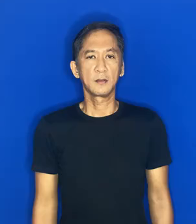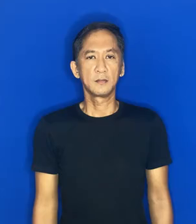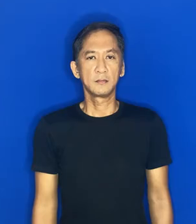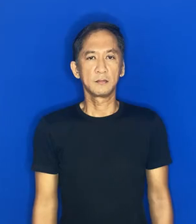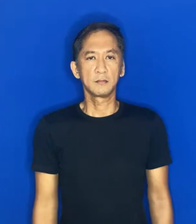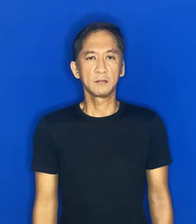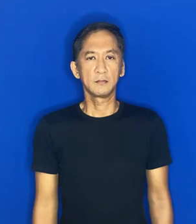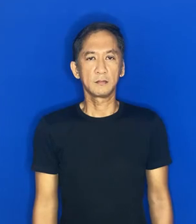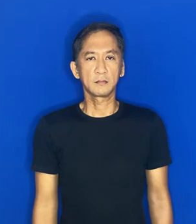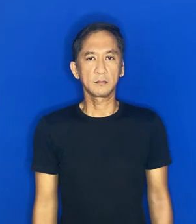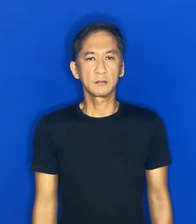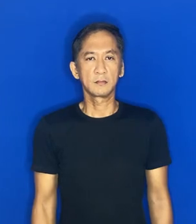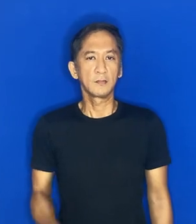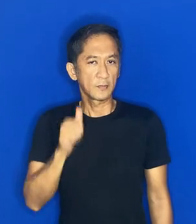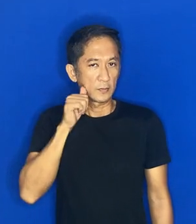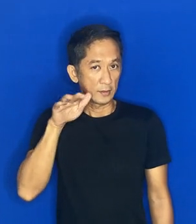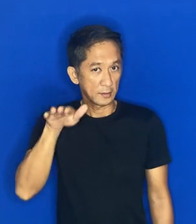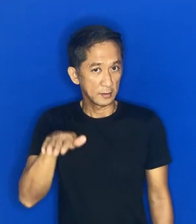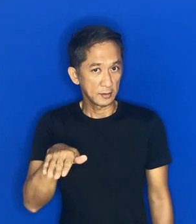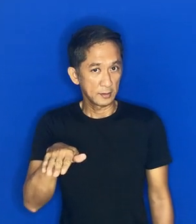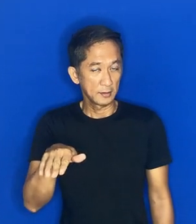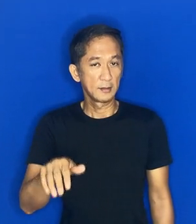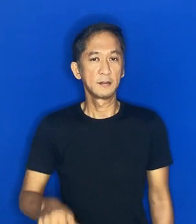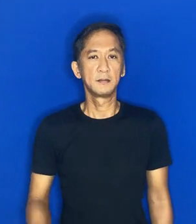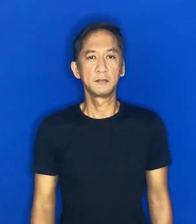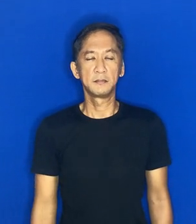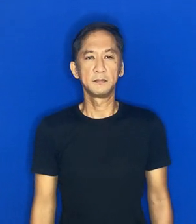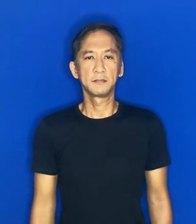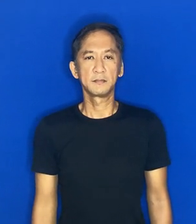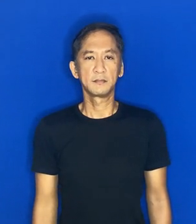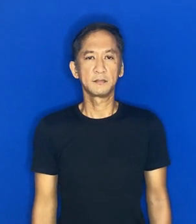girl